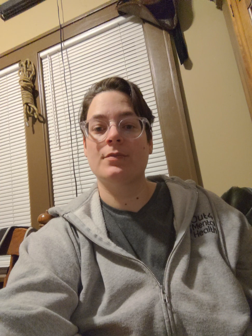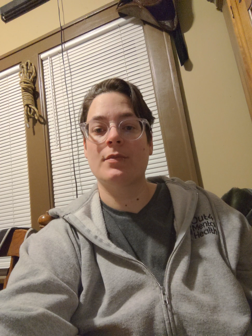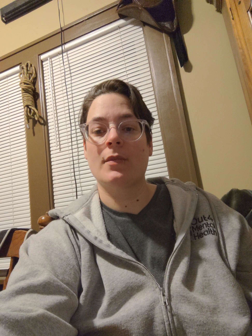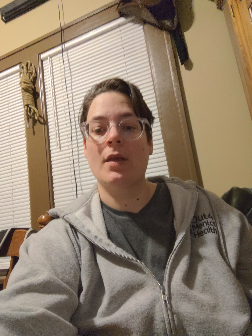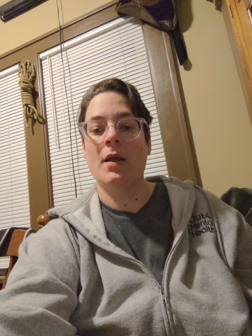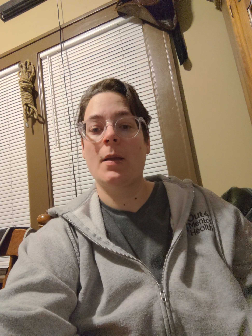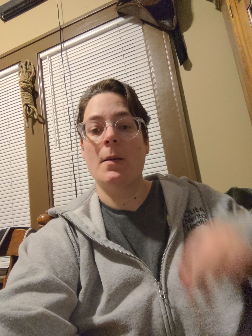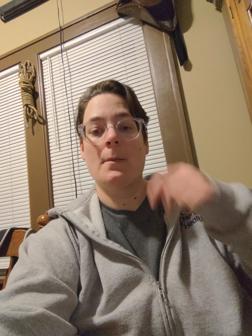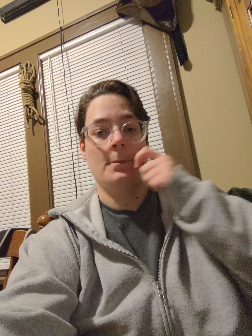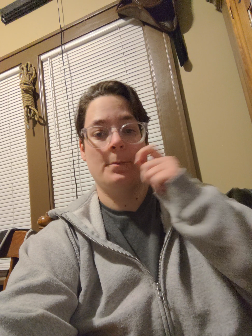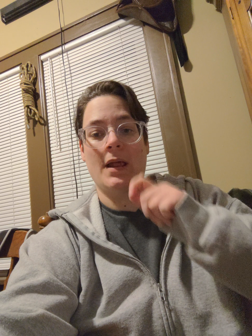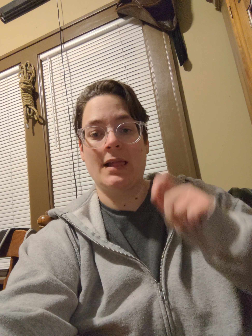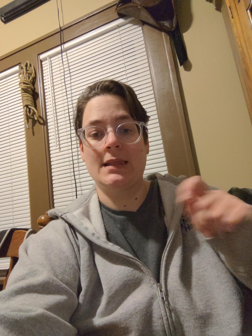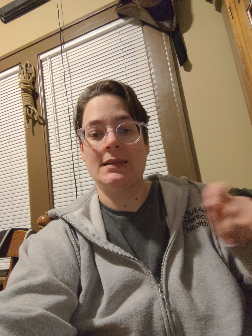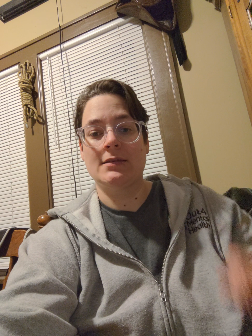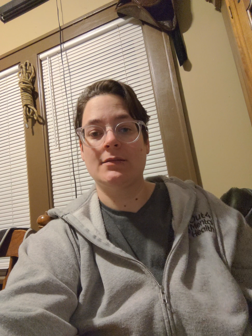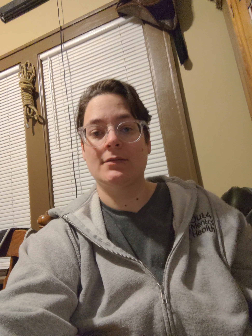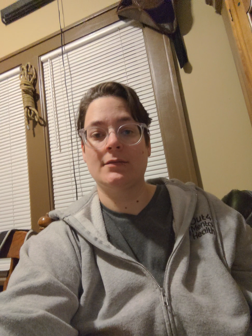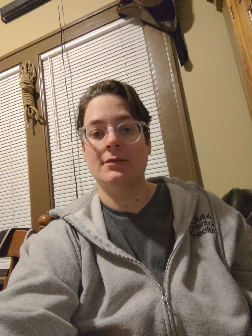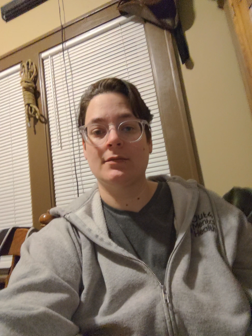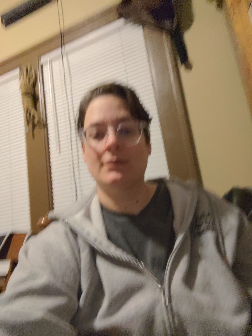pen